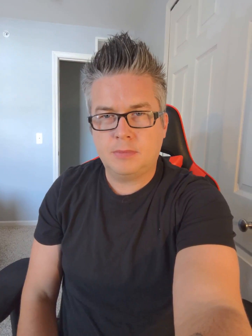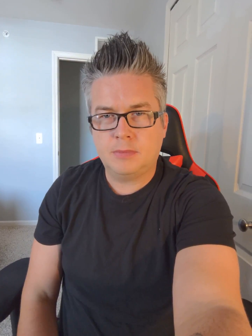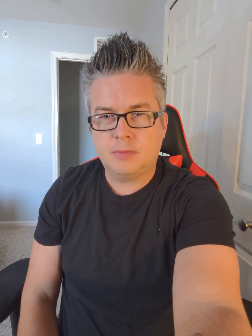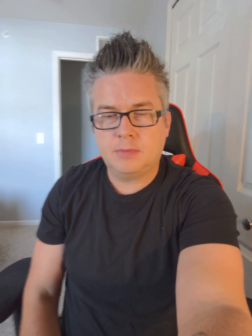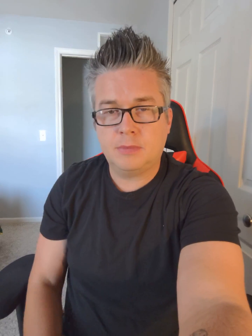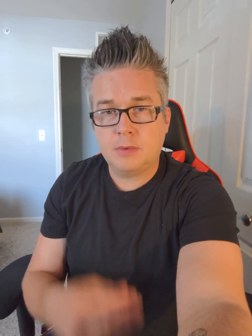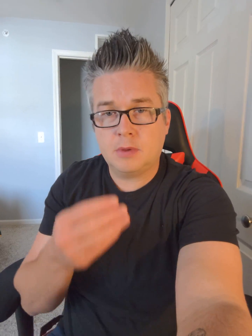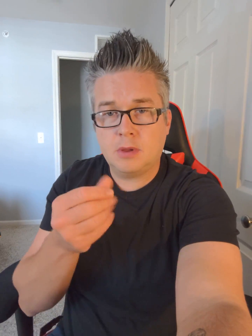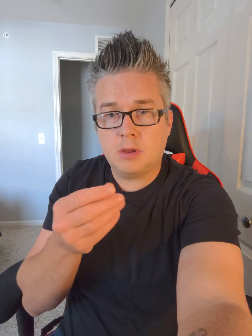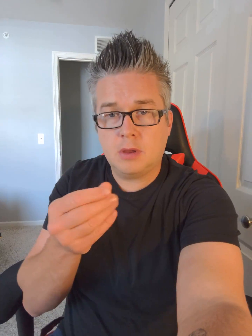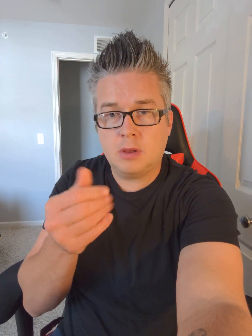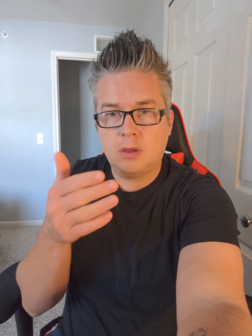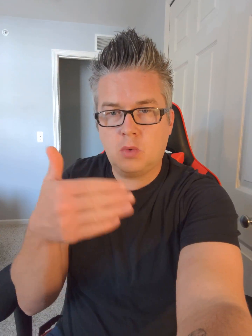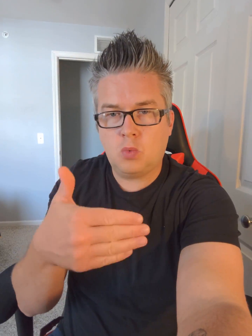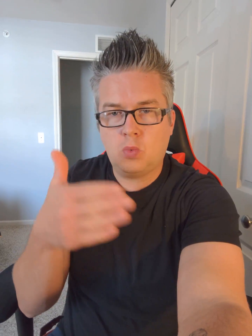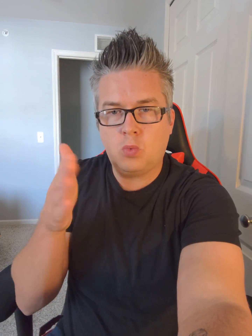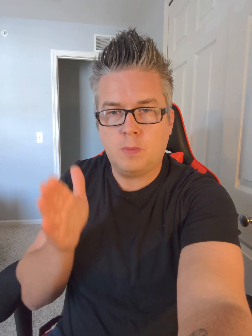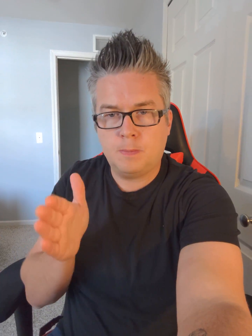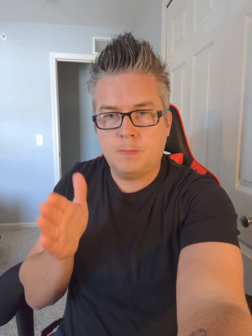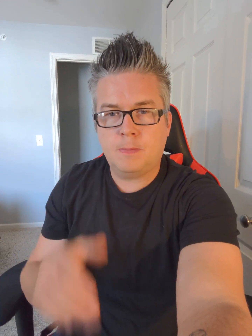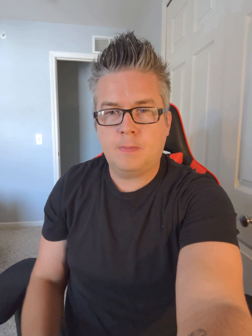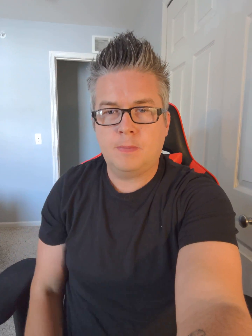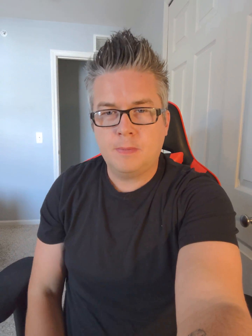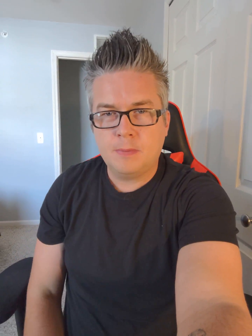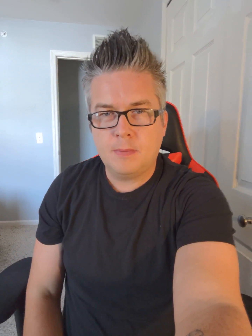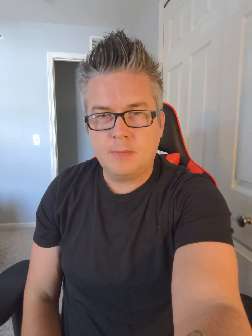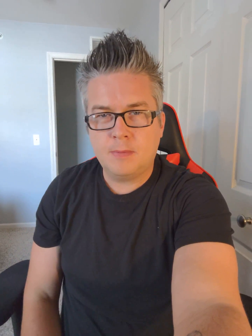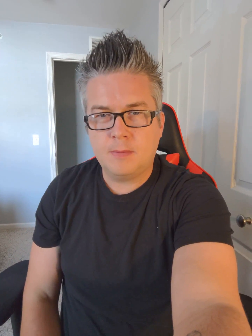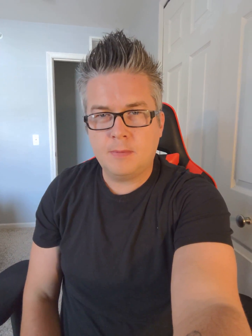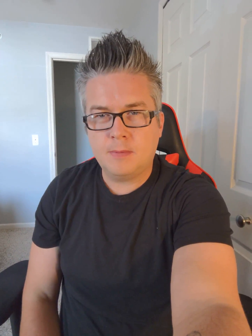sandbox